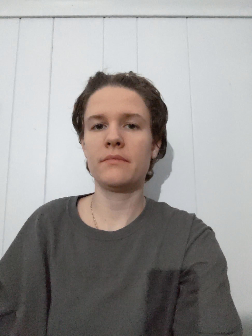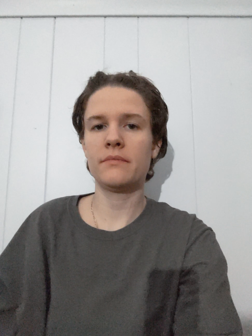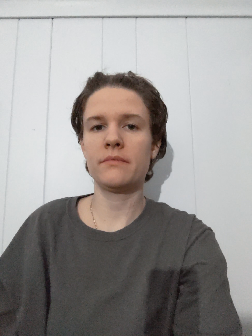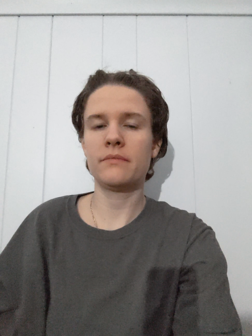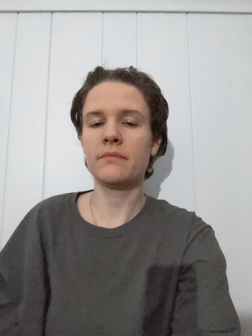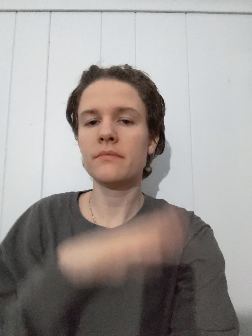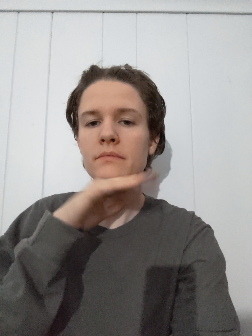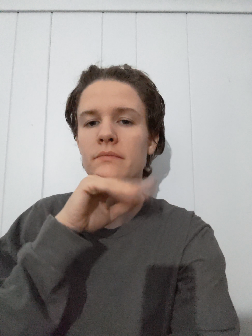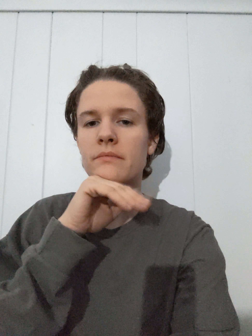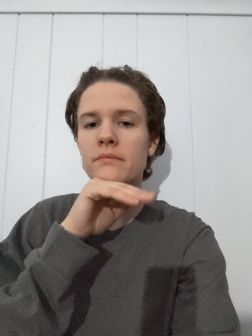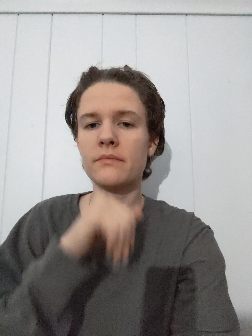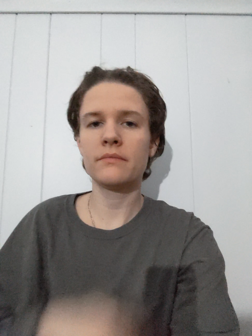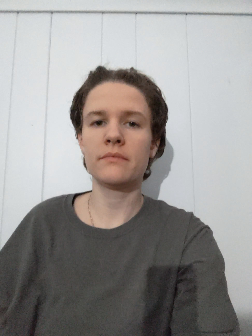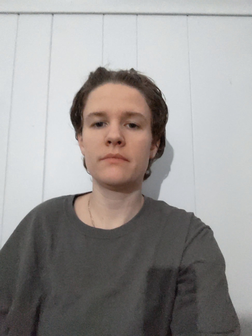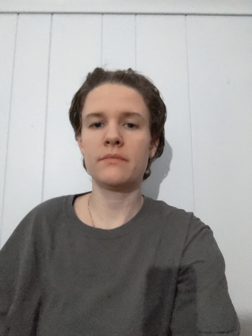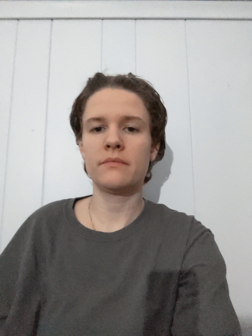pig